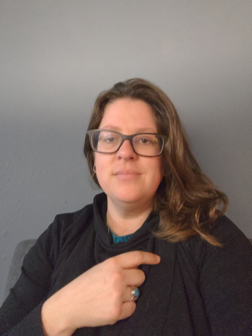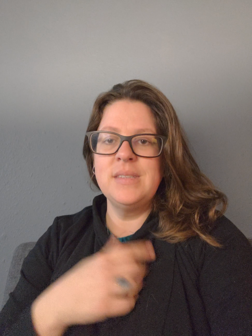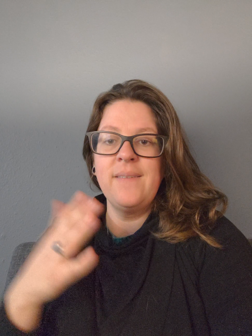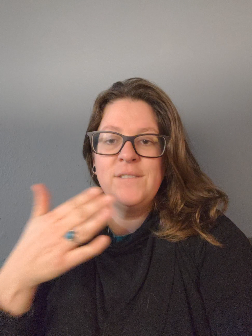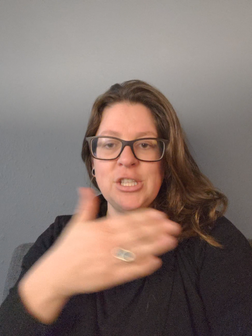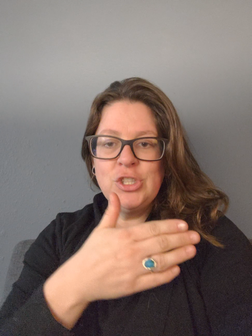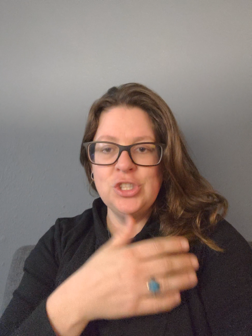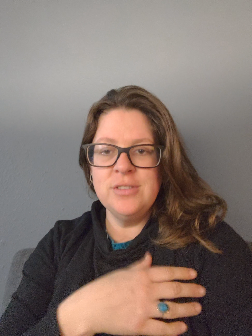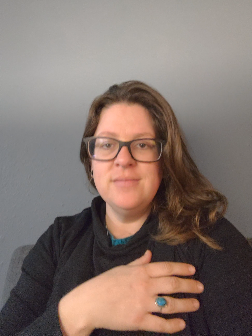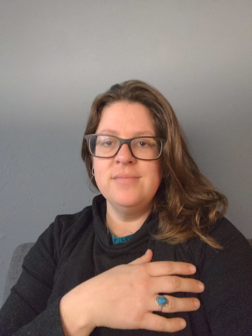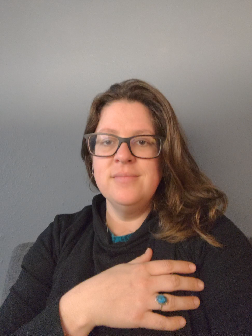fish